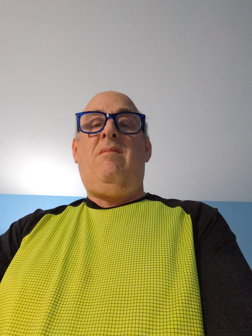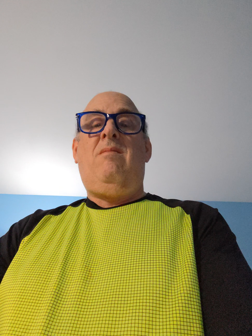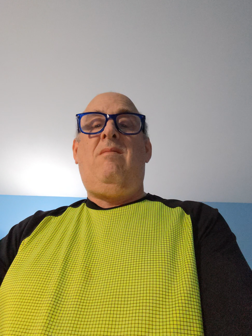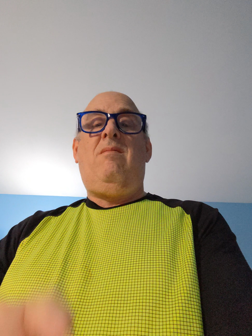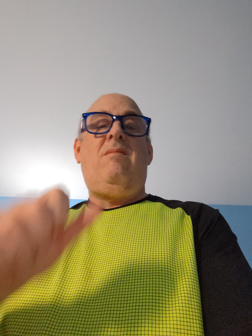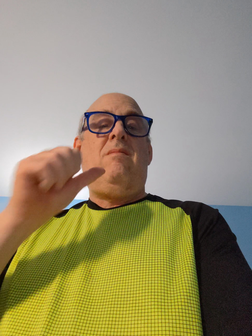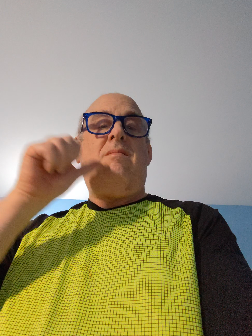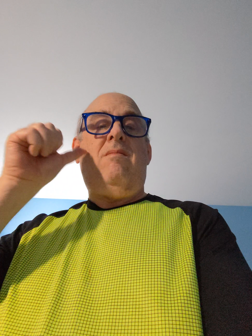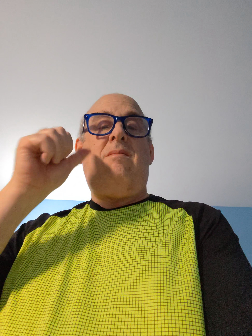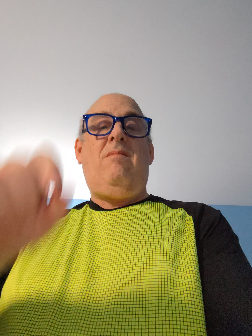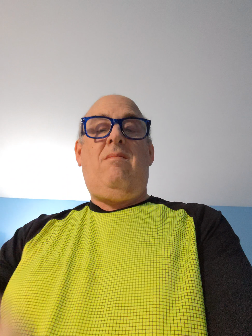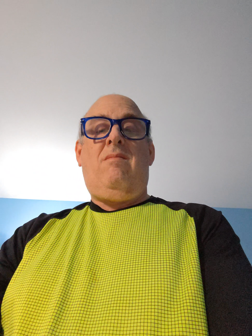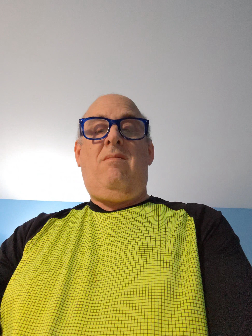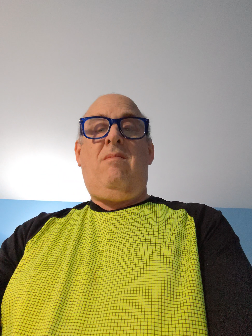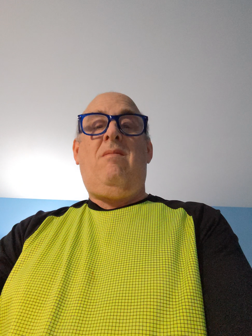yesterday